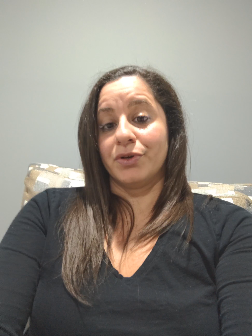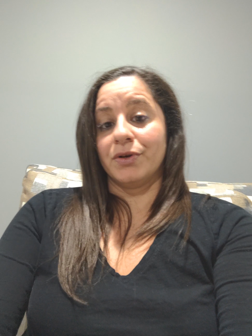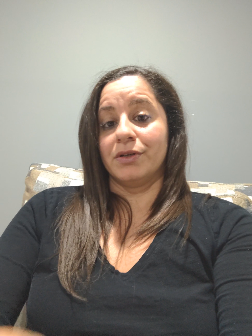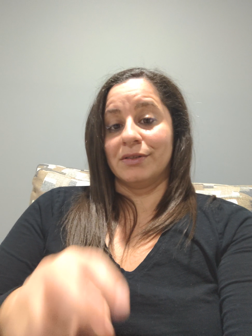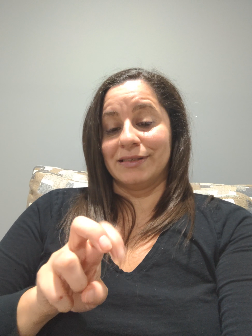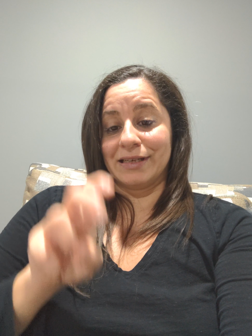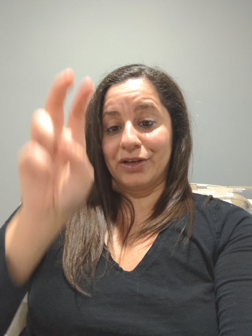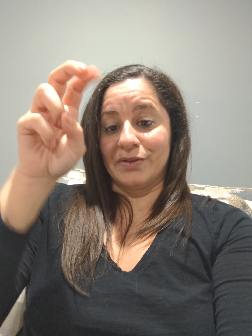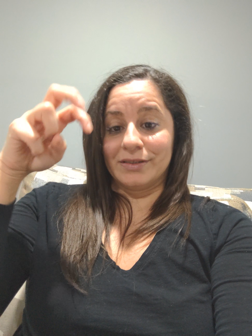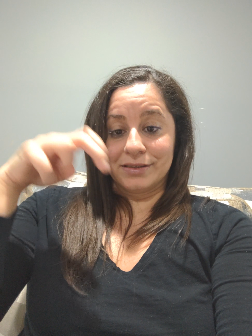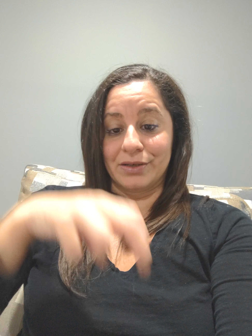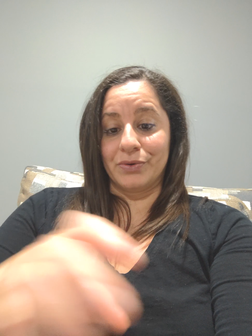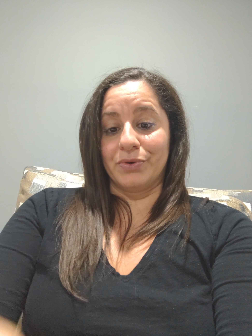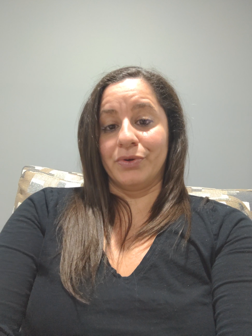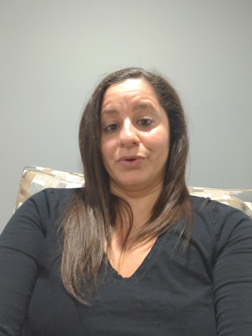stairs